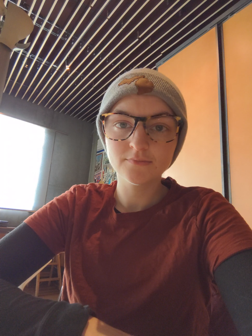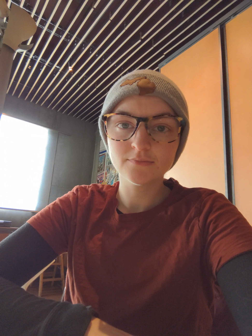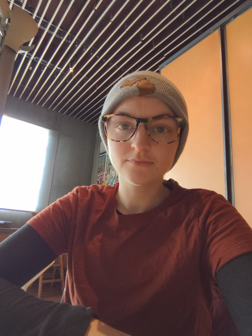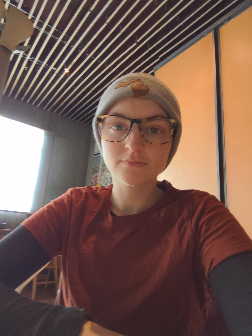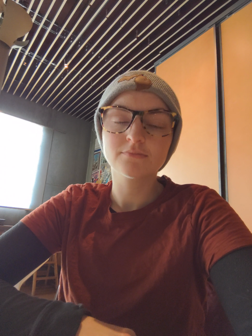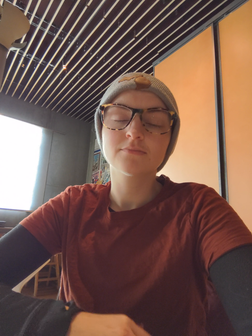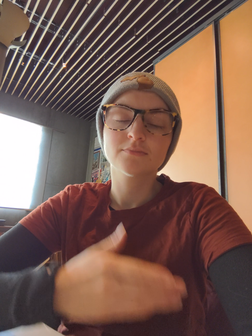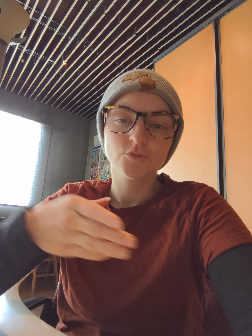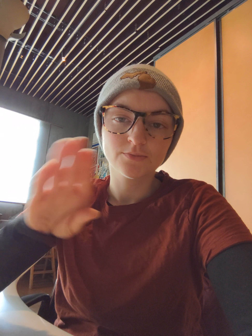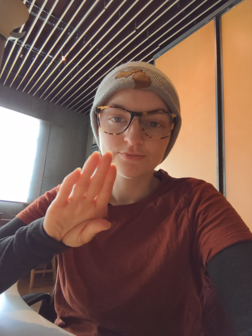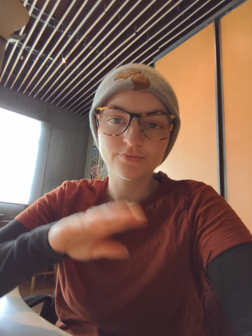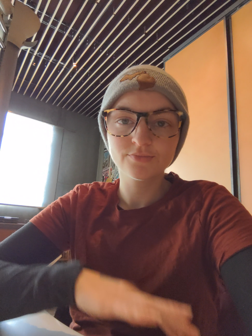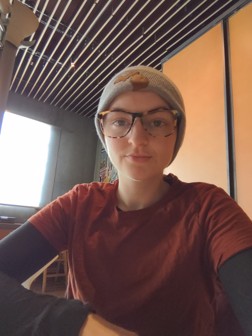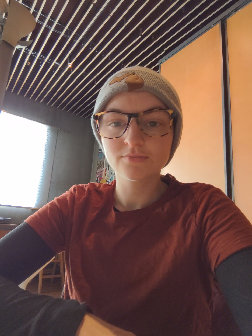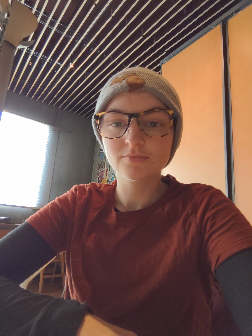close